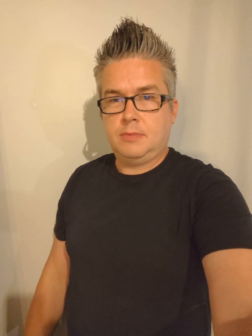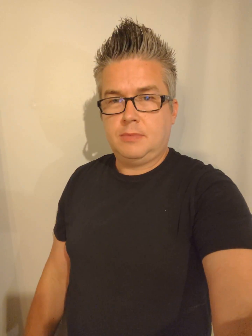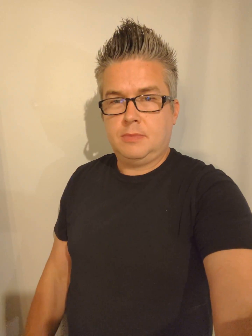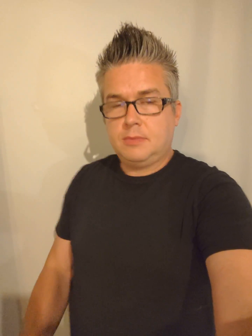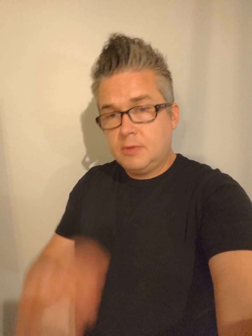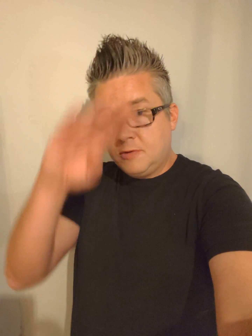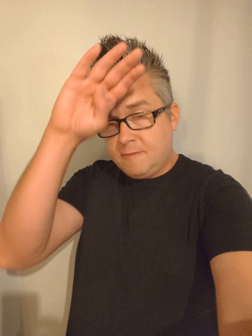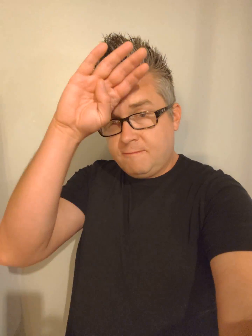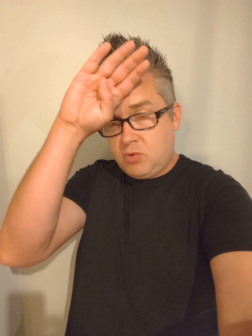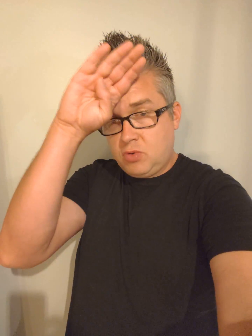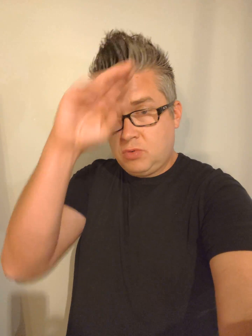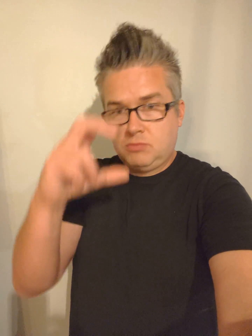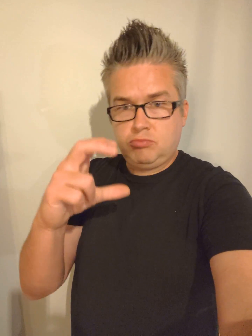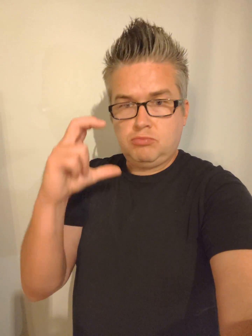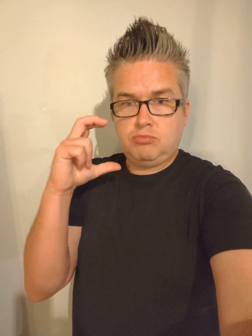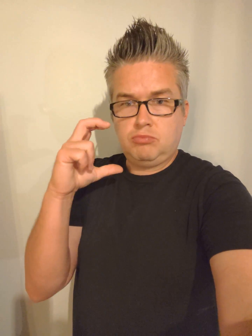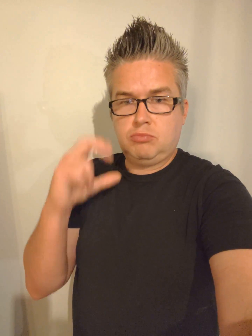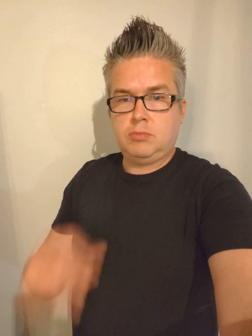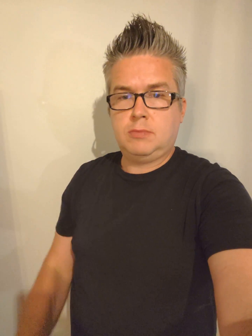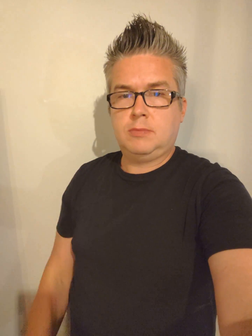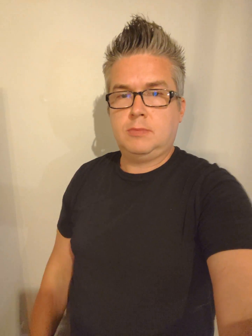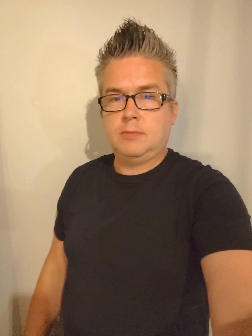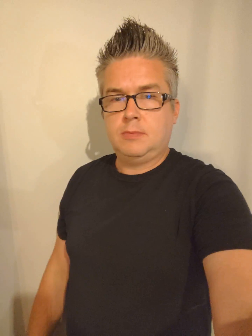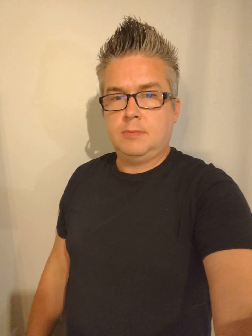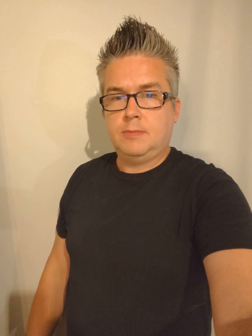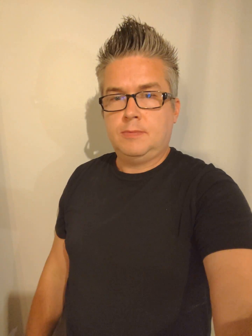fire truck